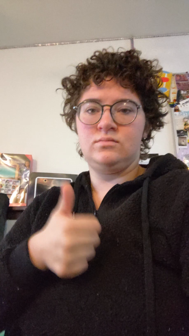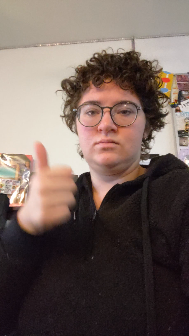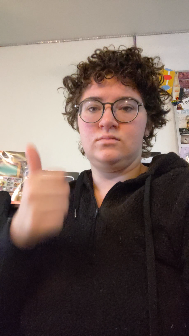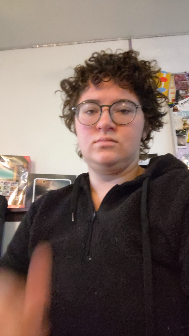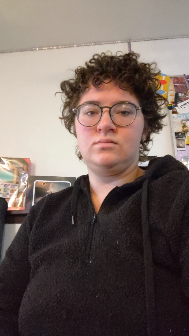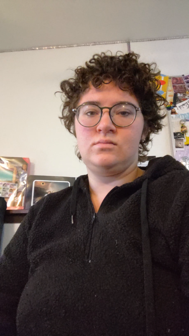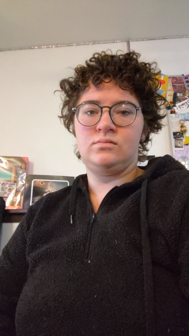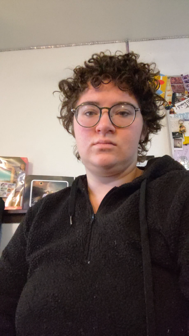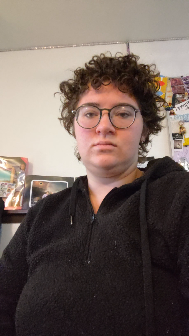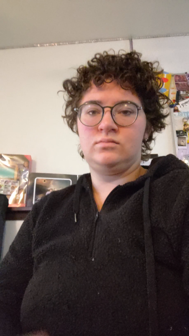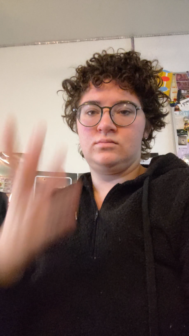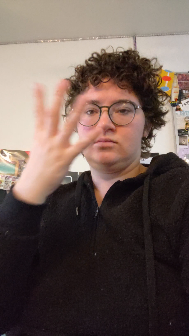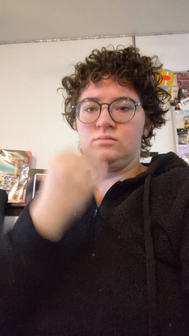asleep